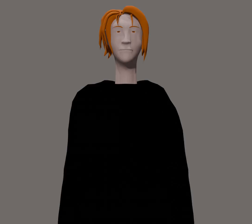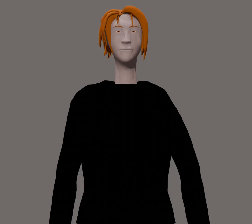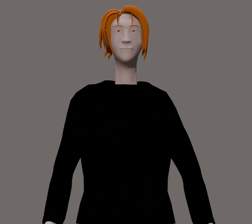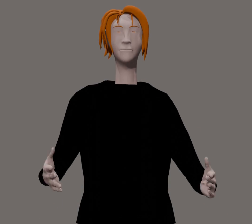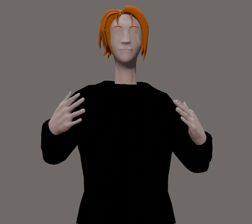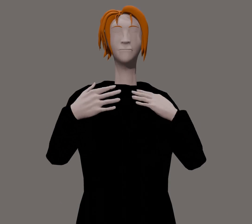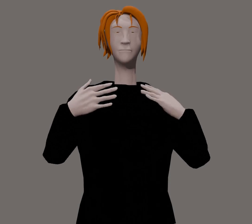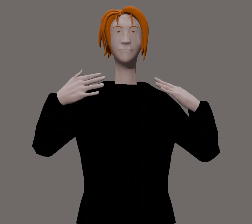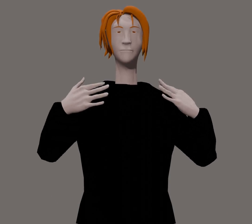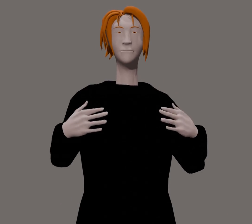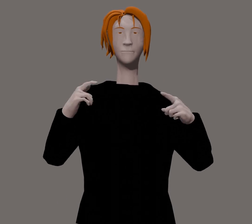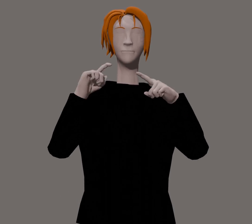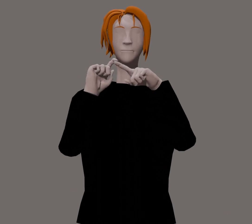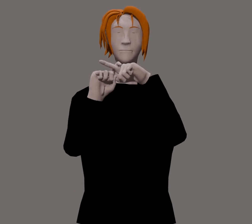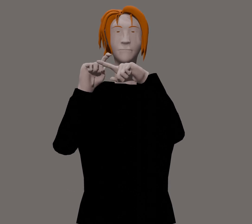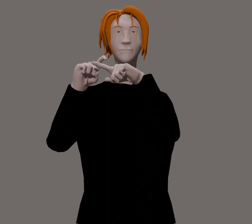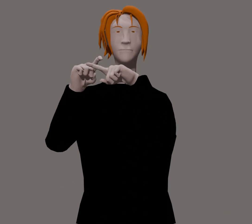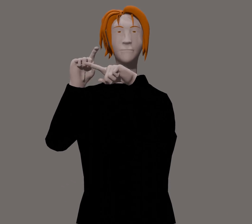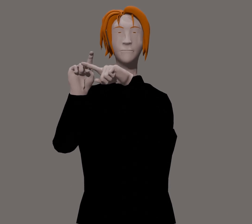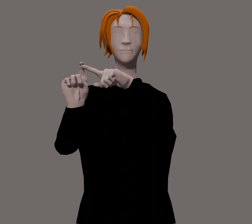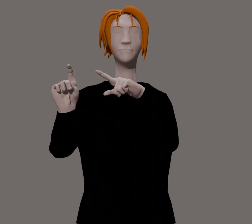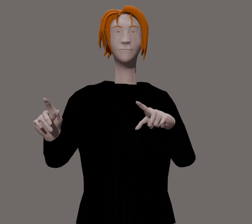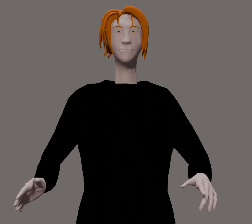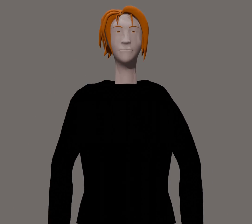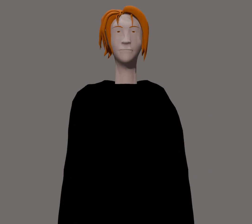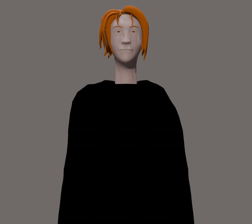Closet